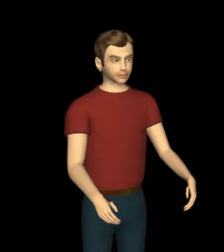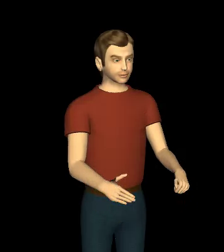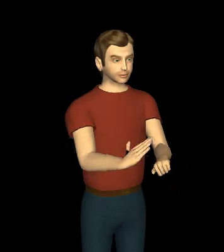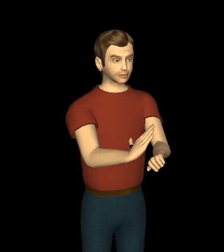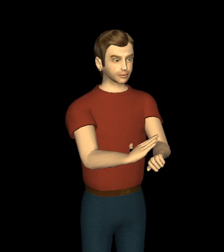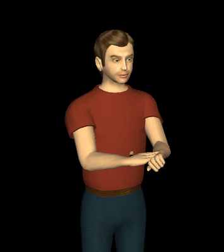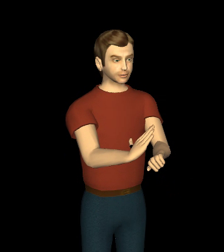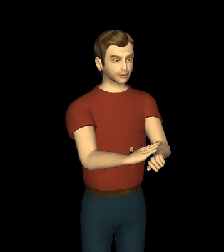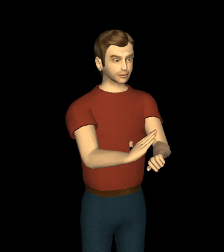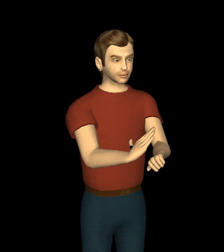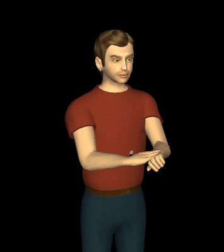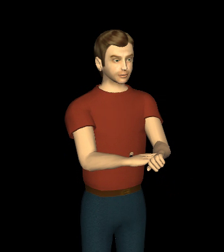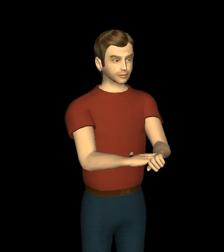يسار